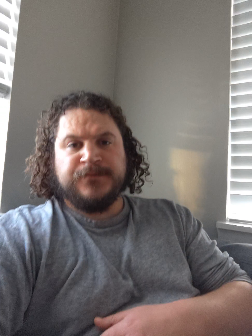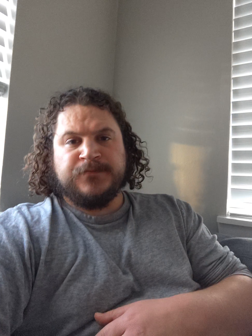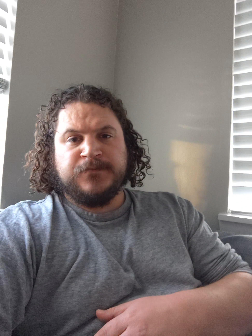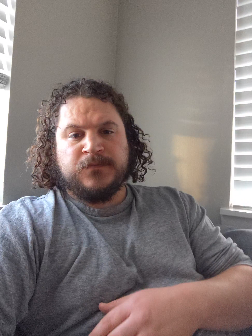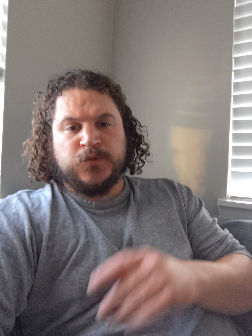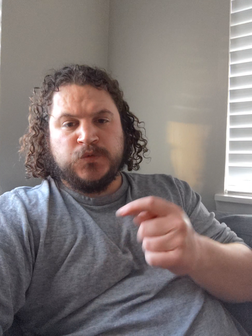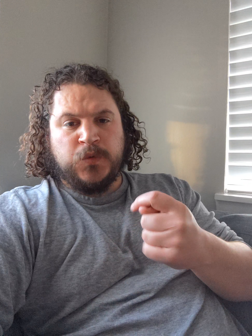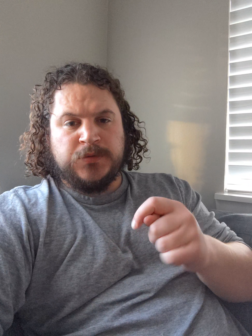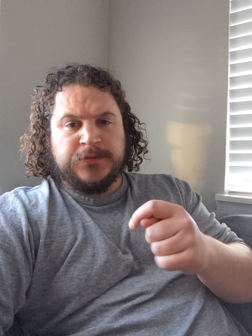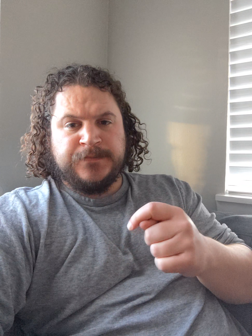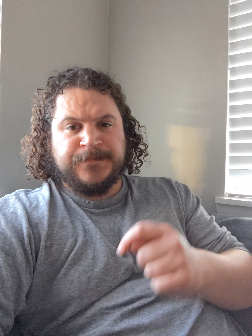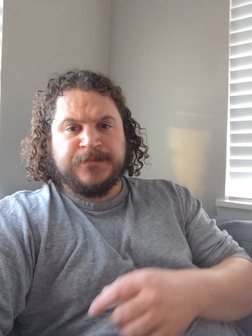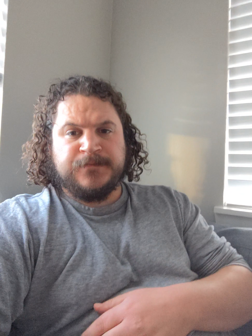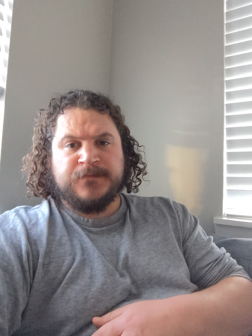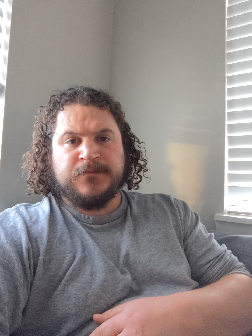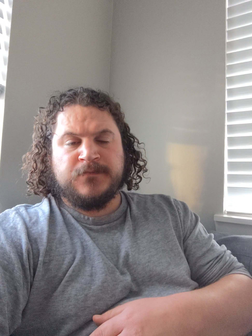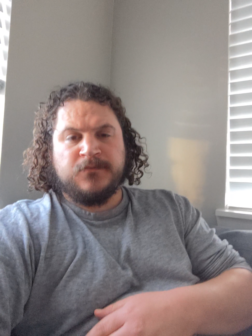toy